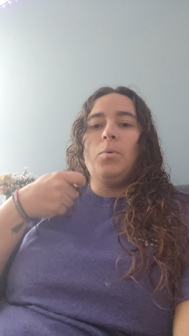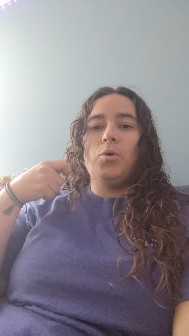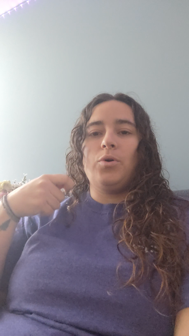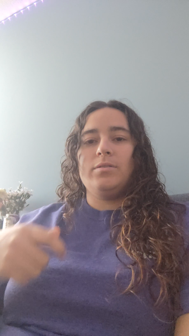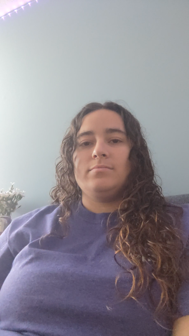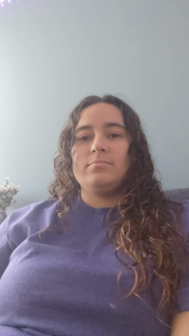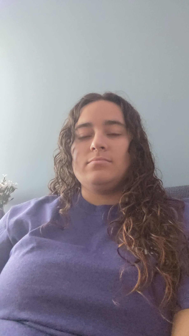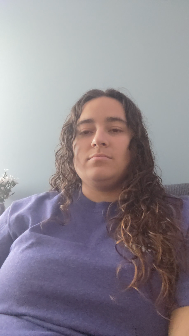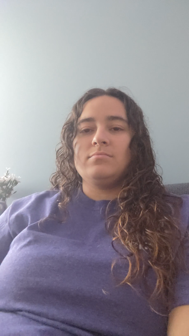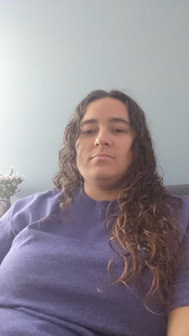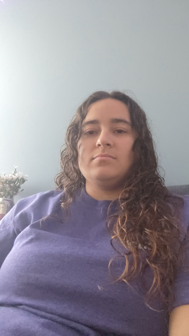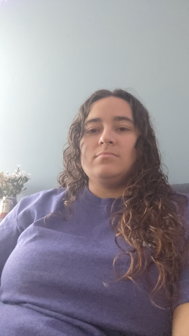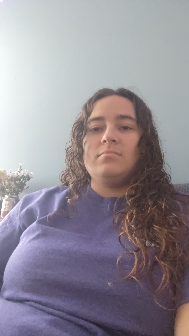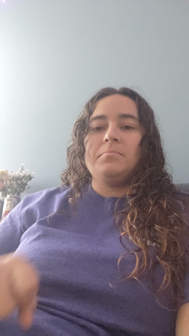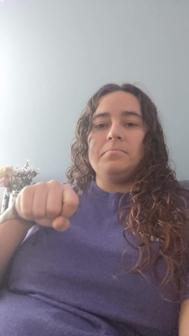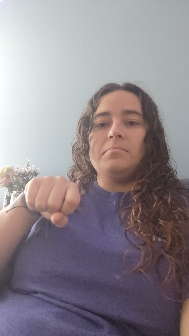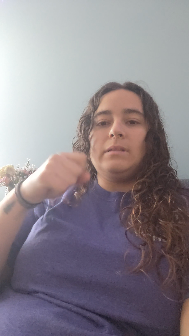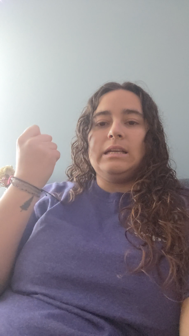break